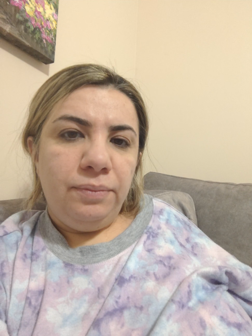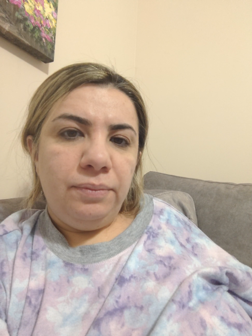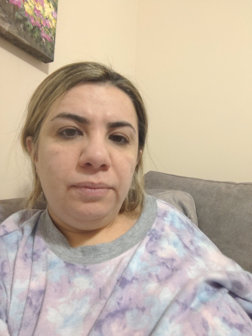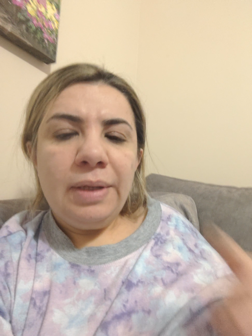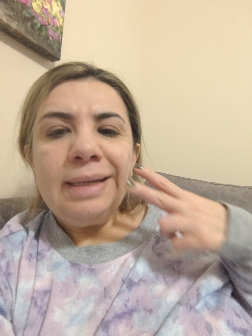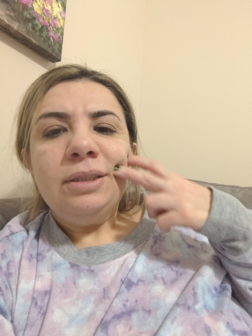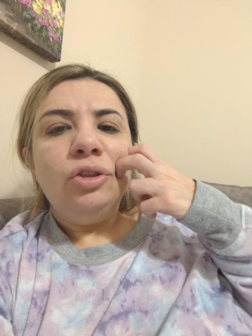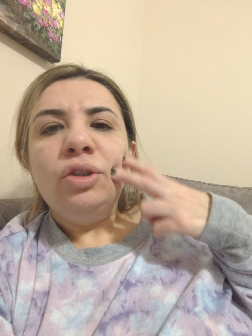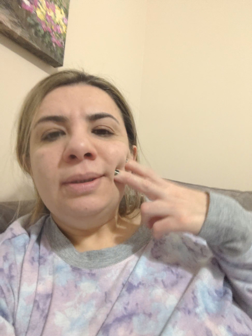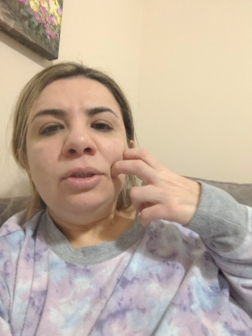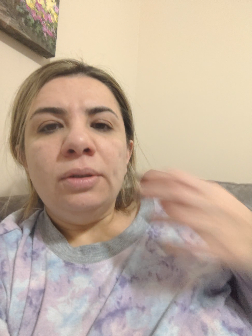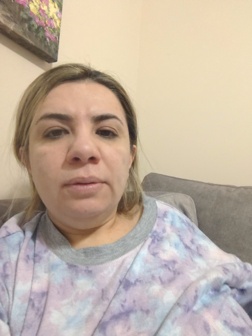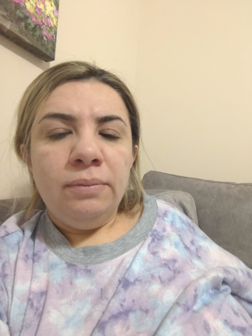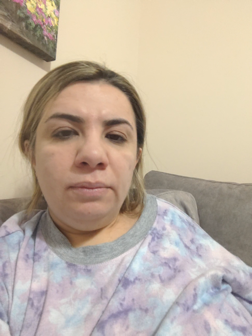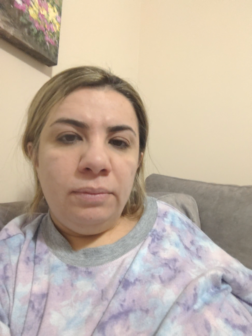gum